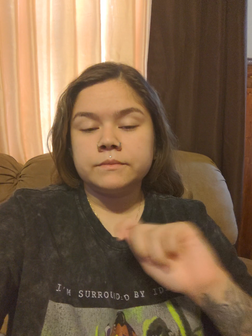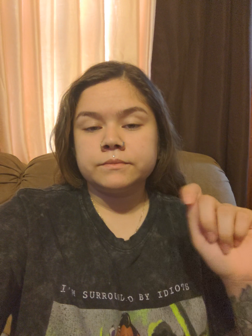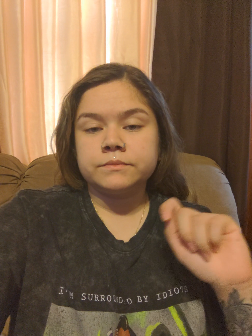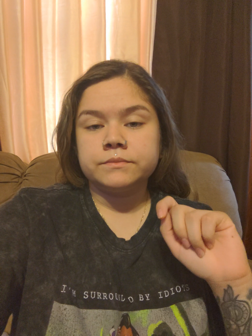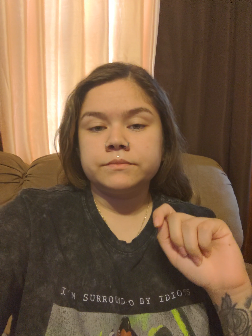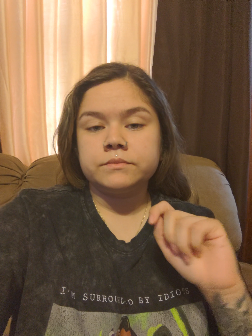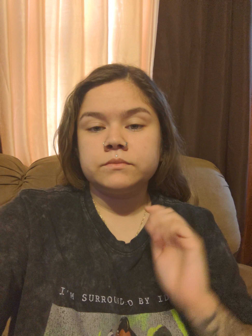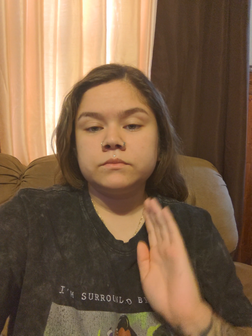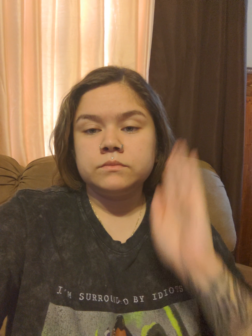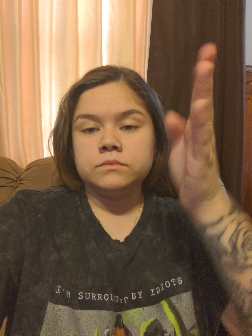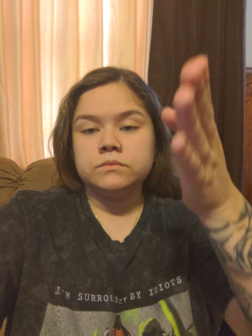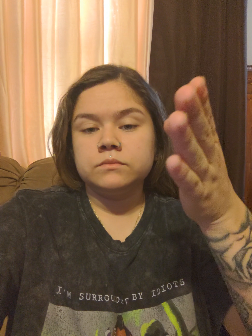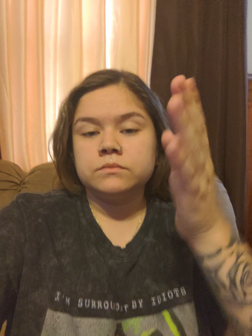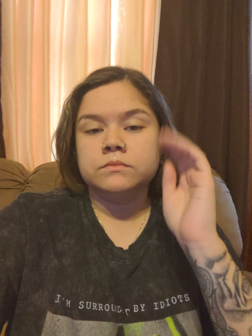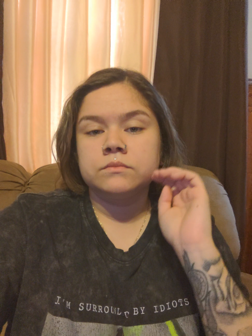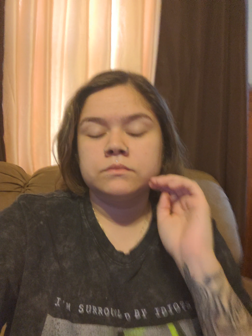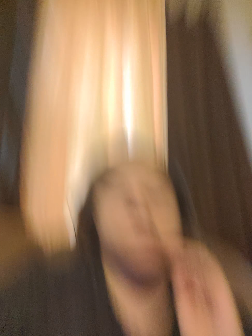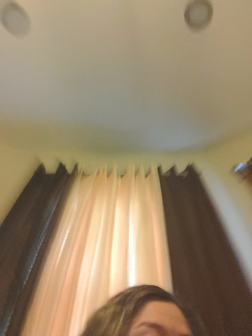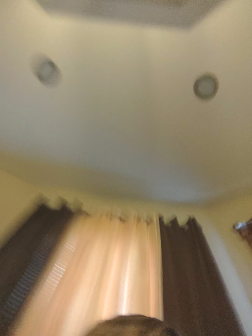over